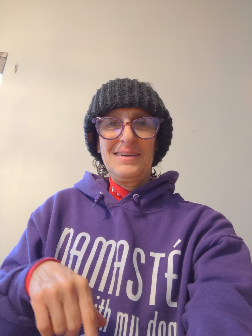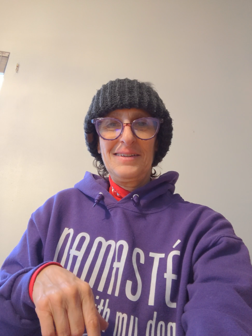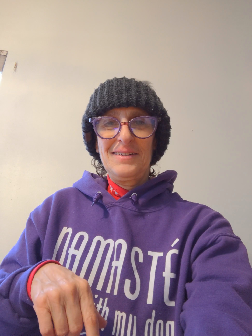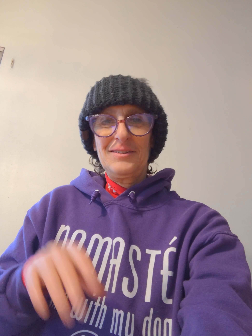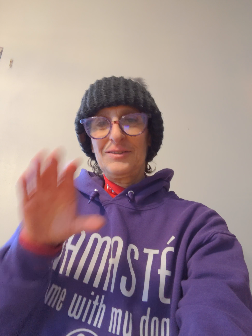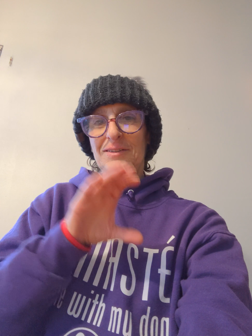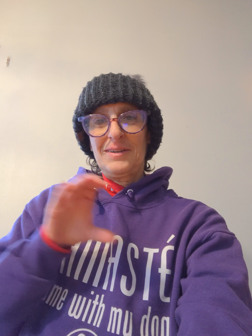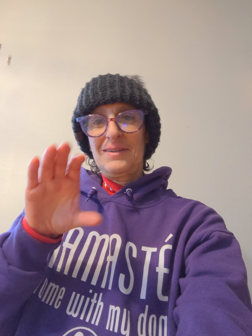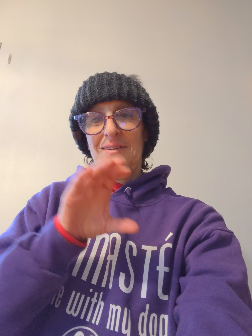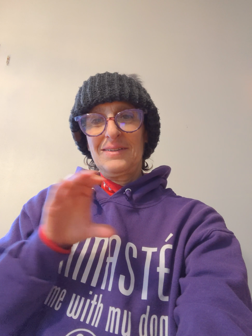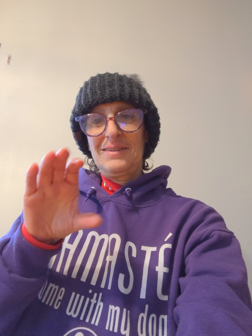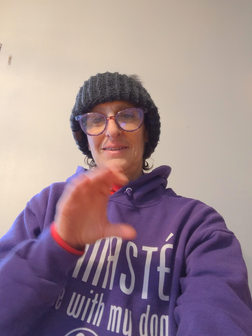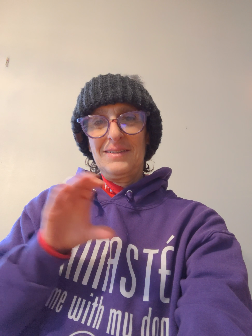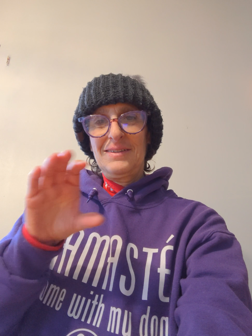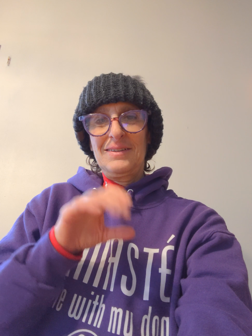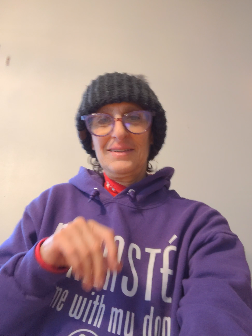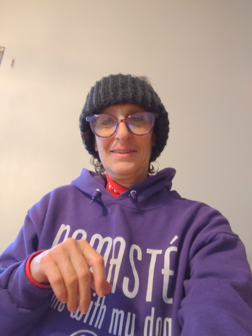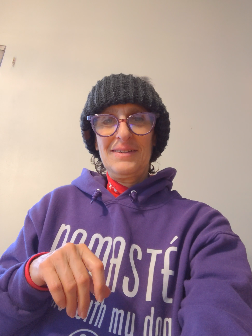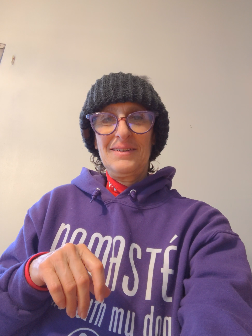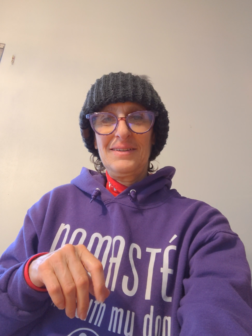chocolate